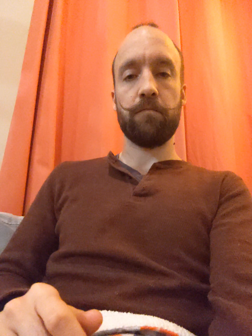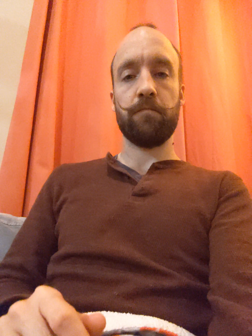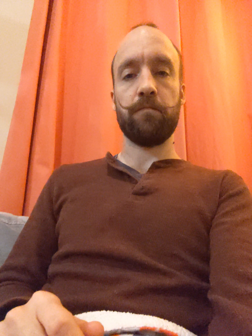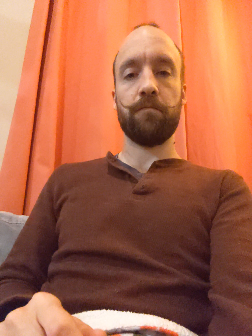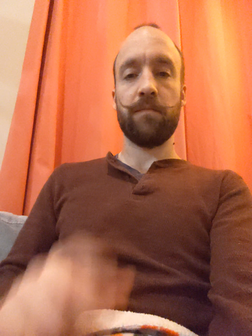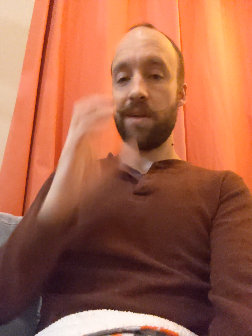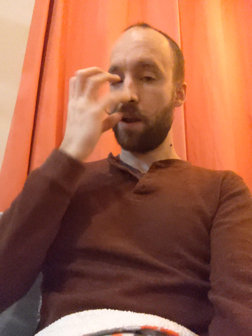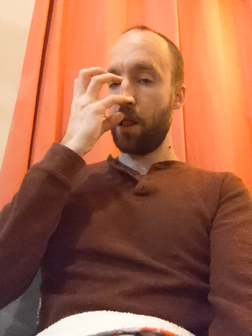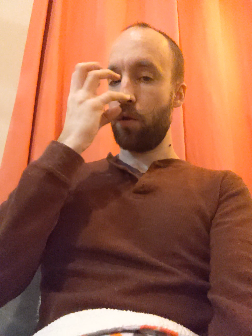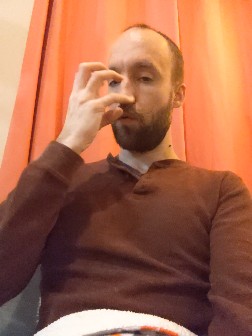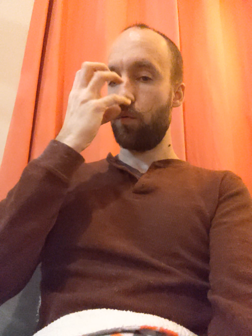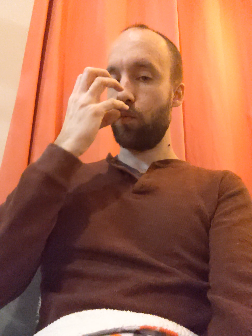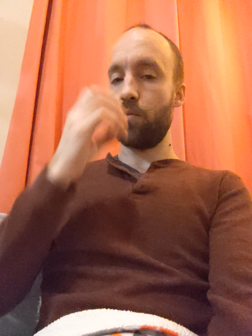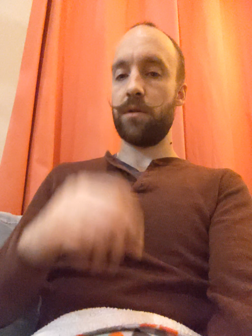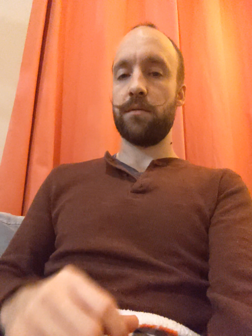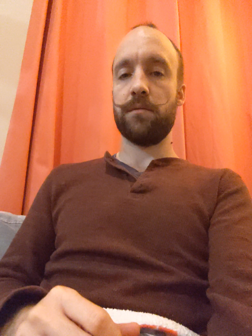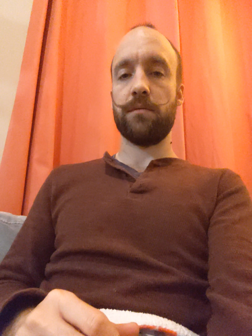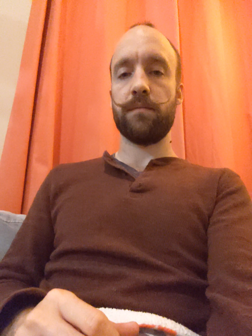clown